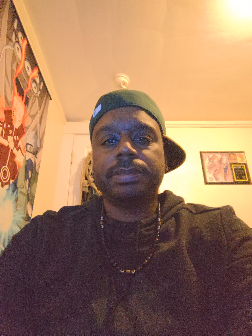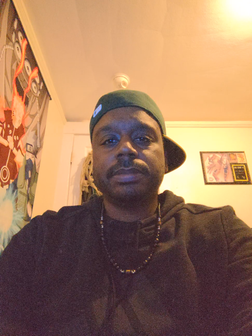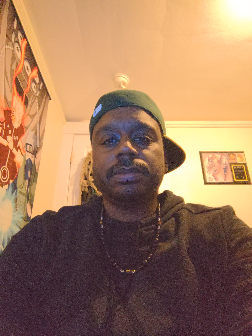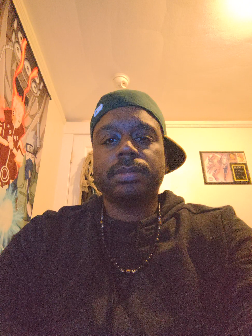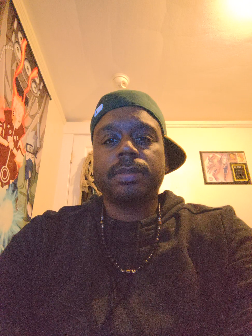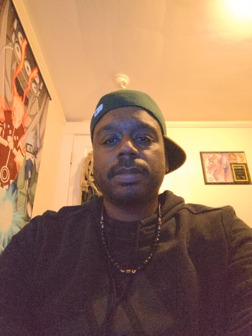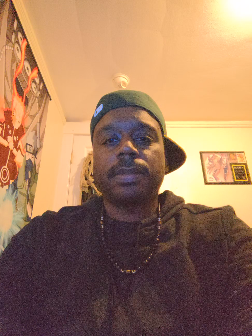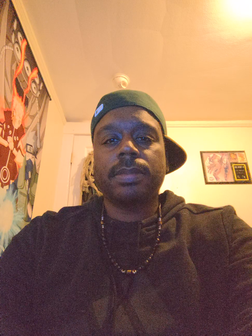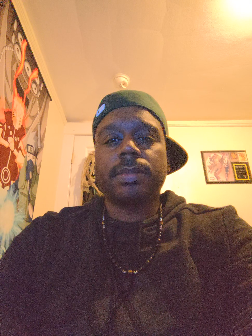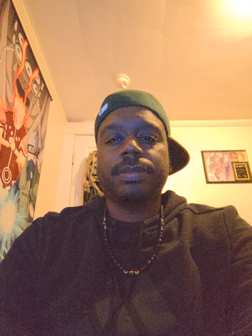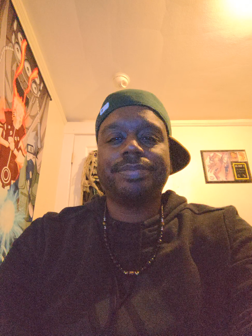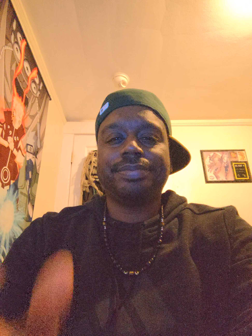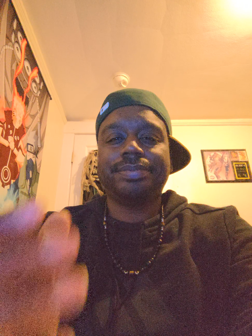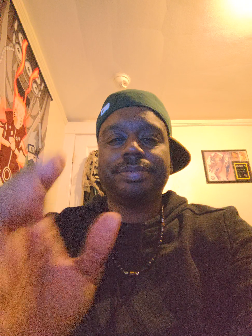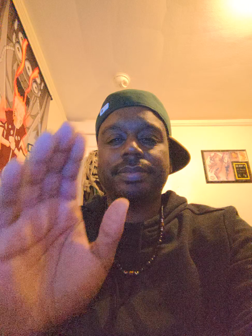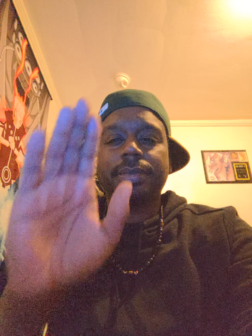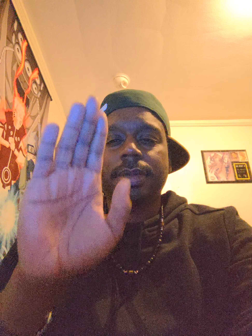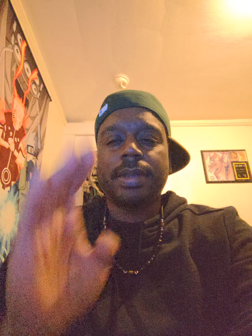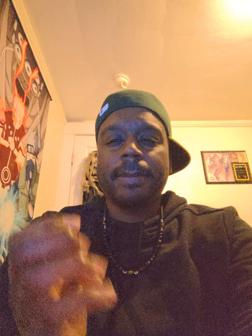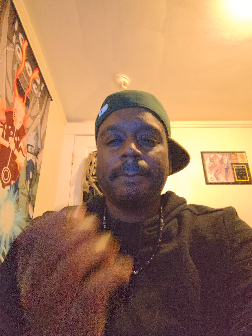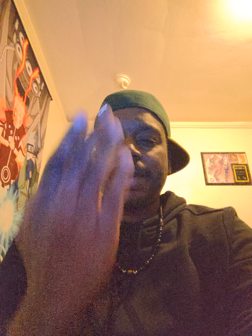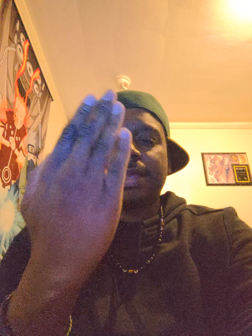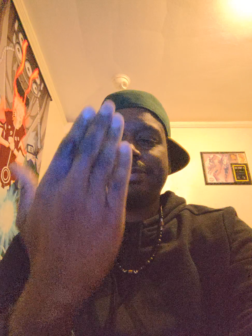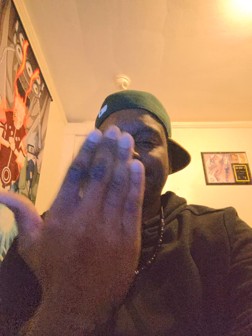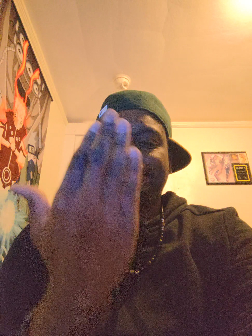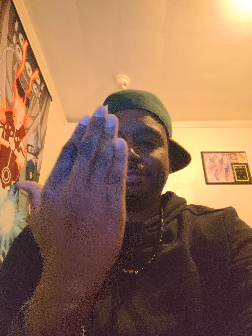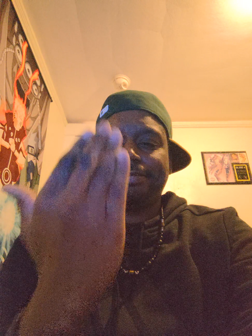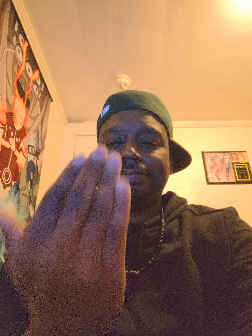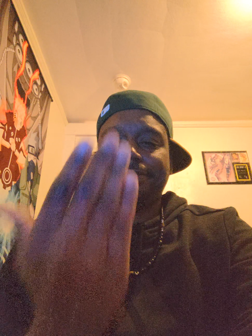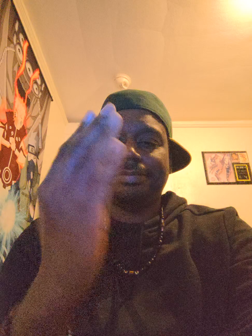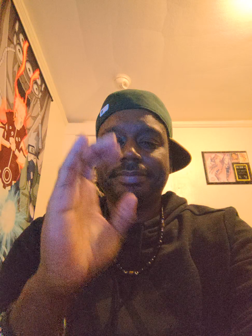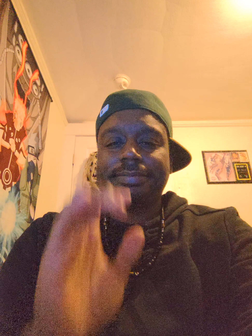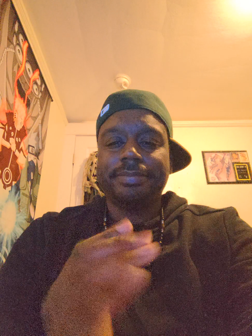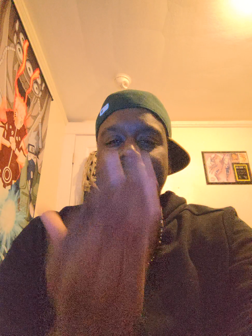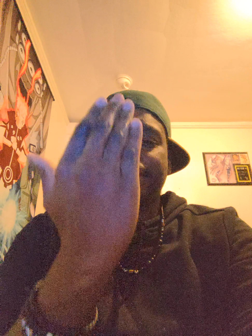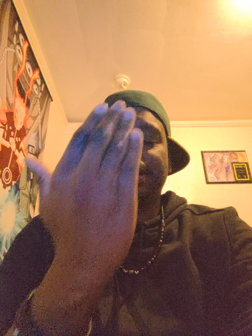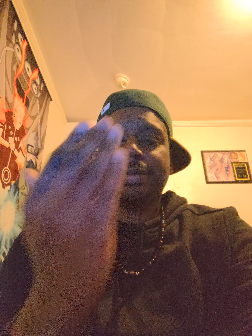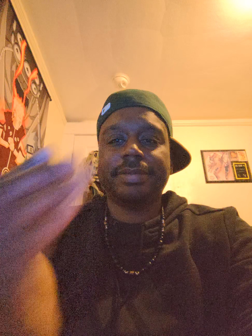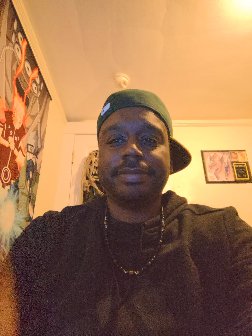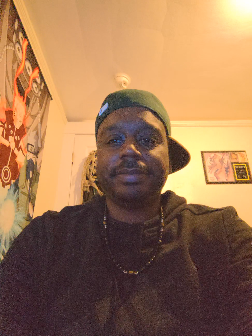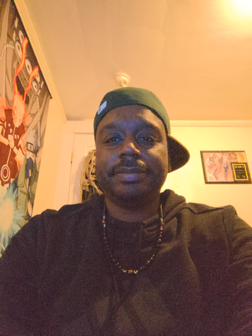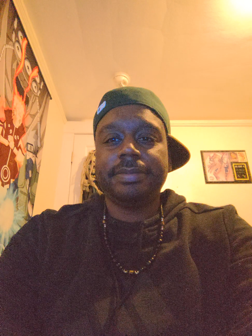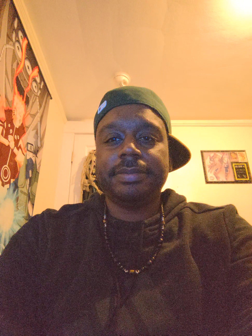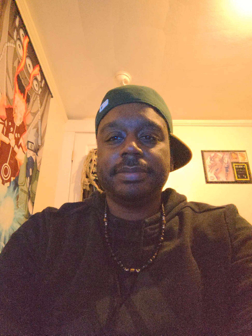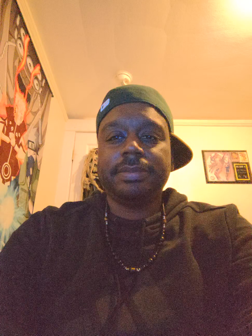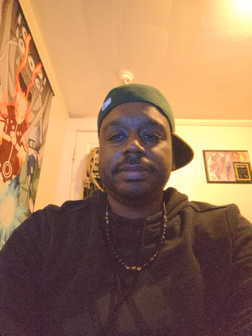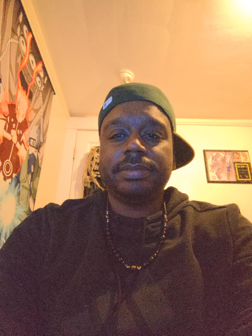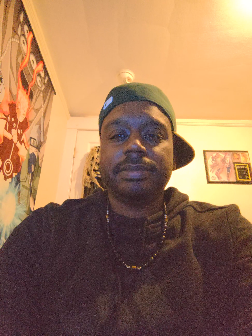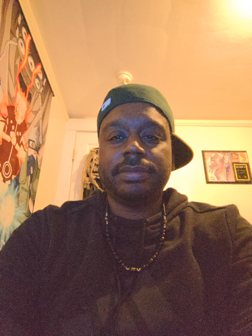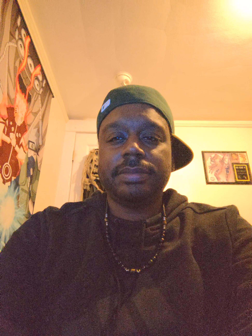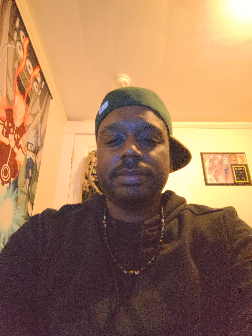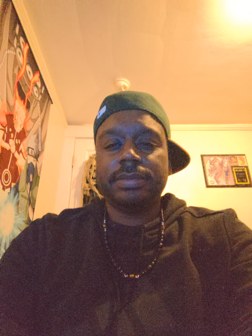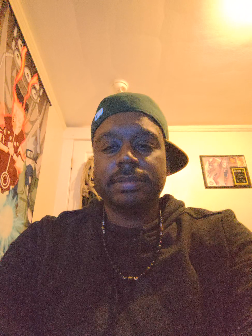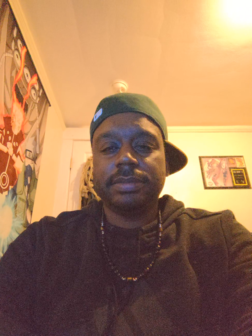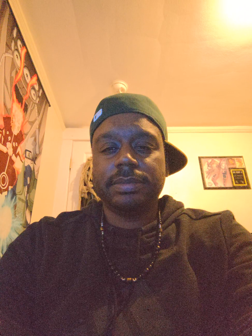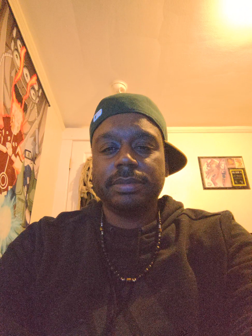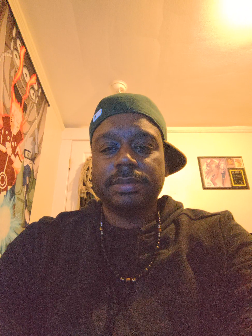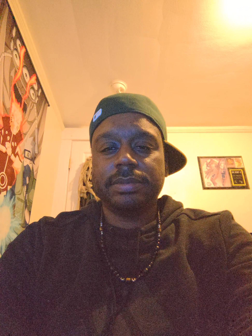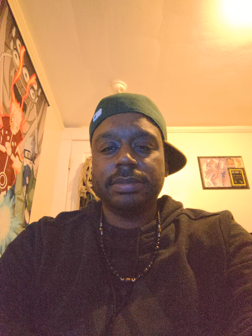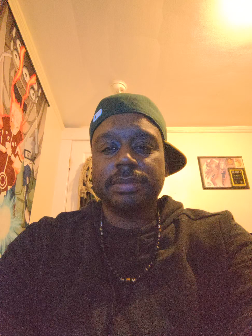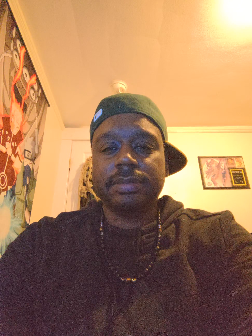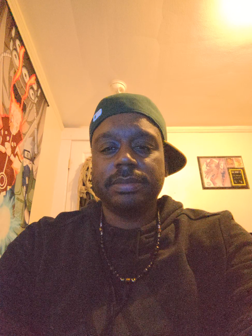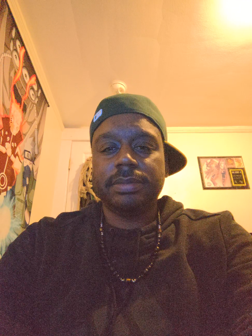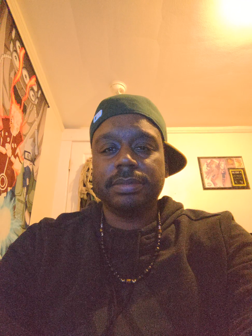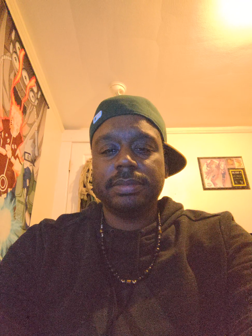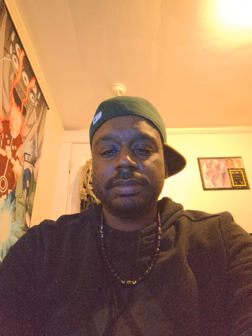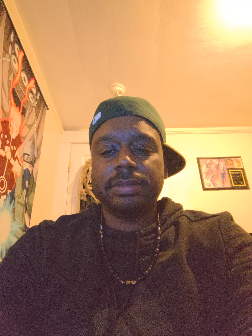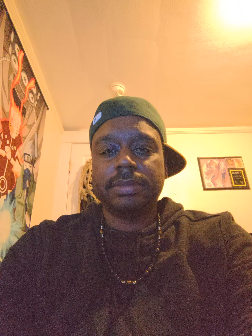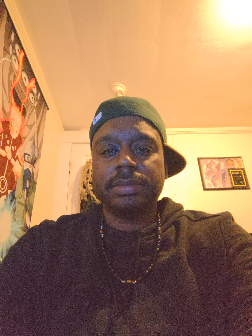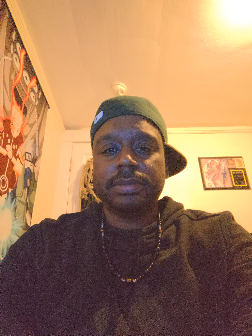mitten